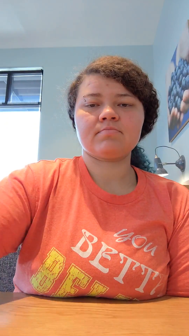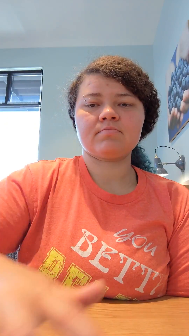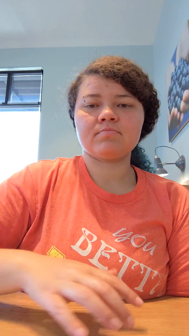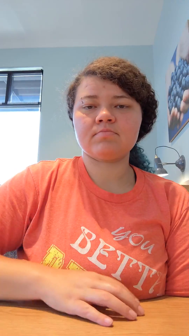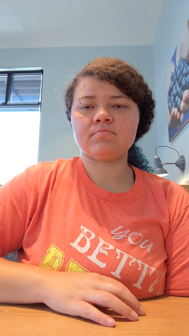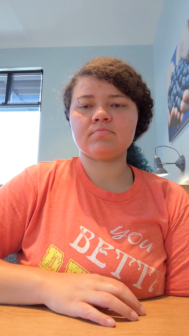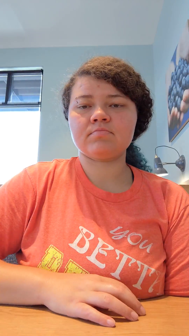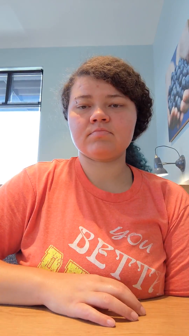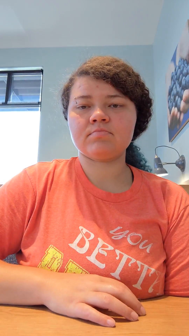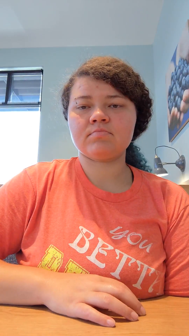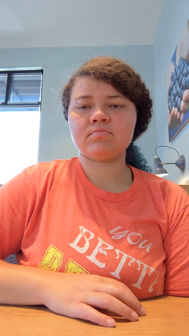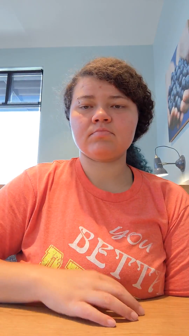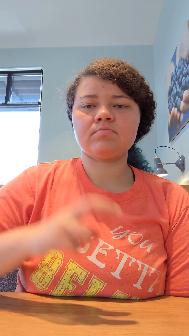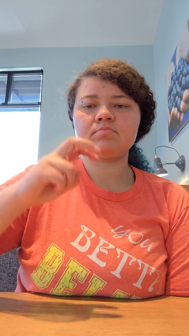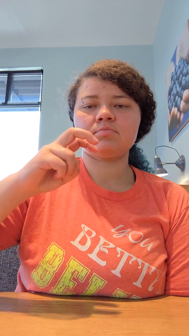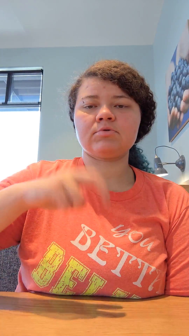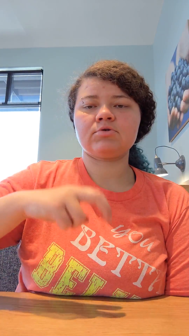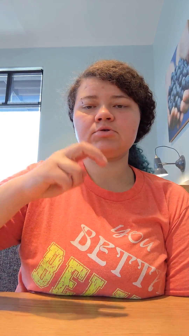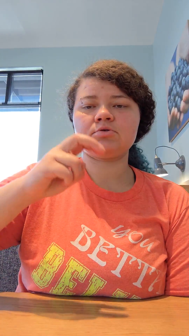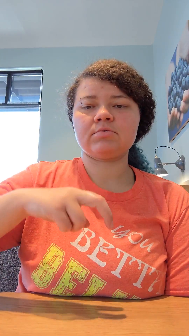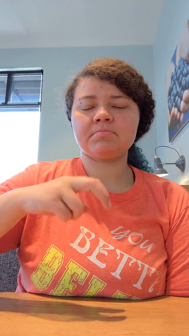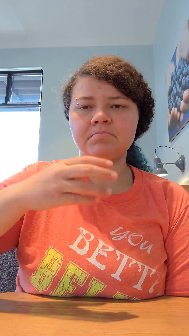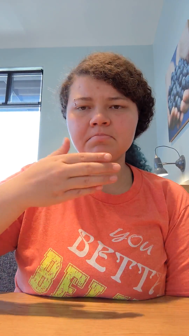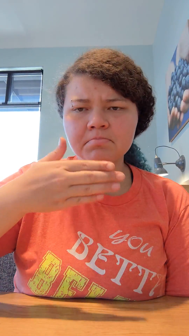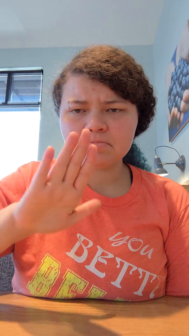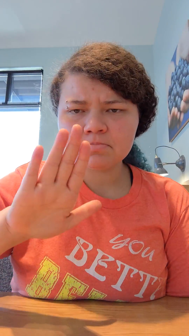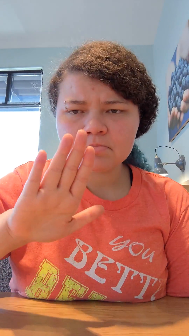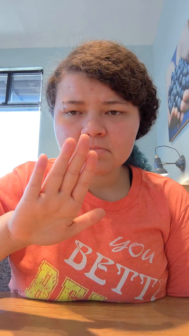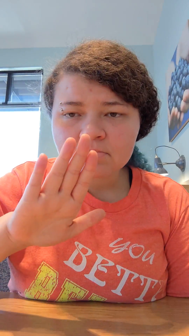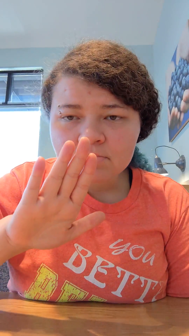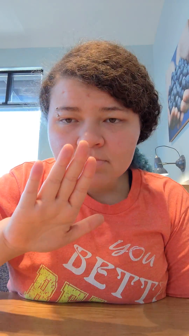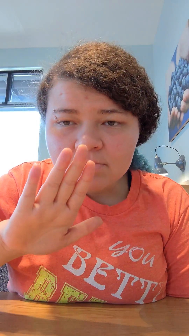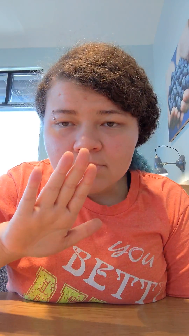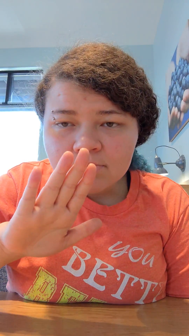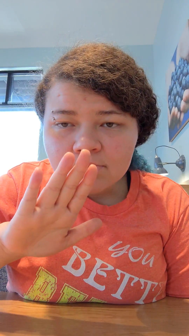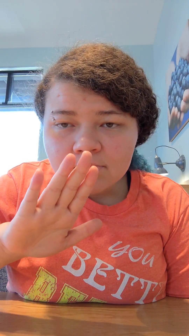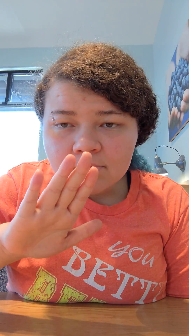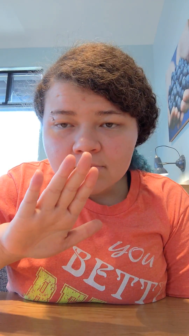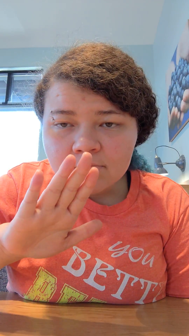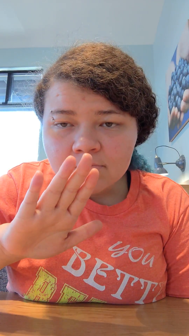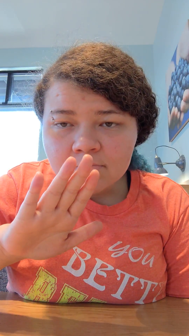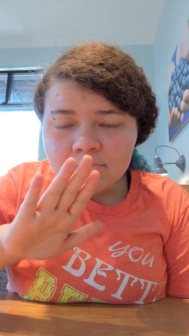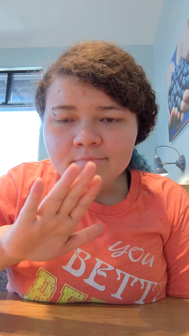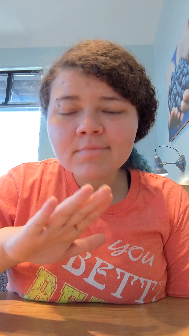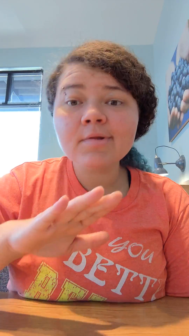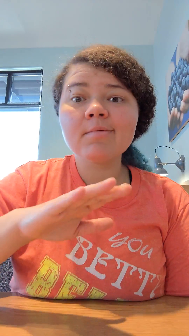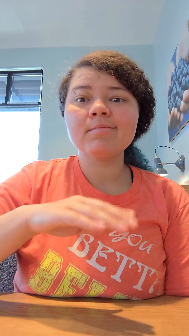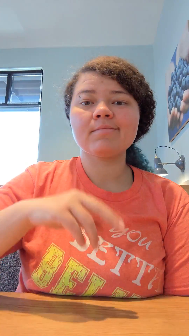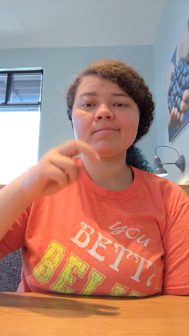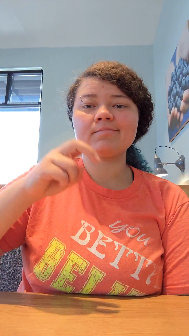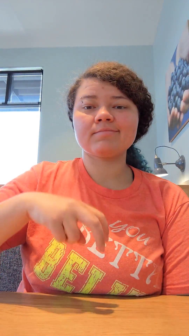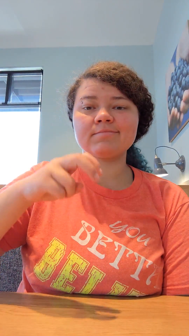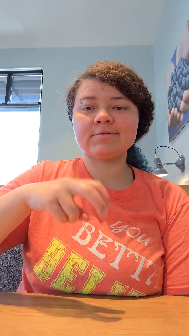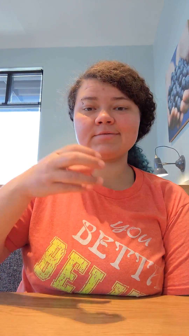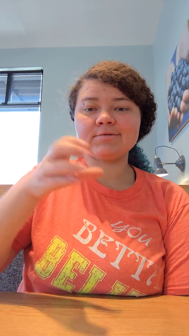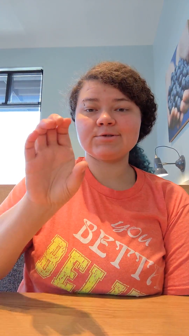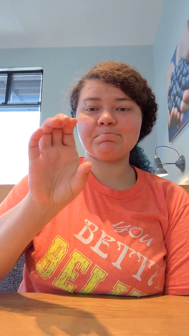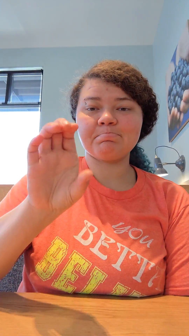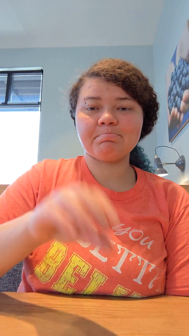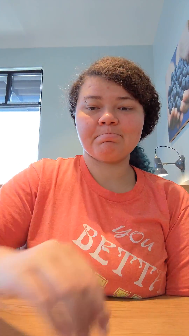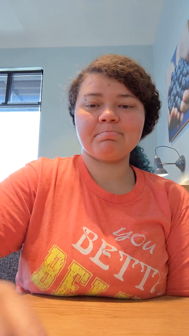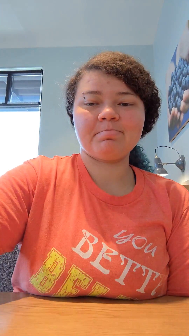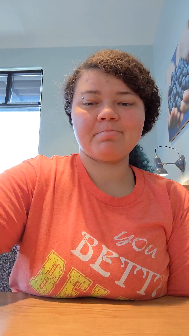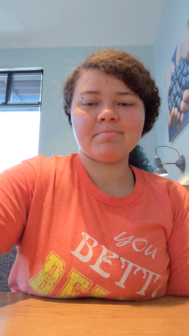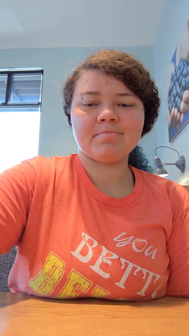potato chip